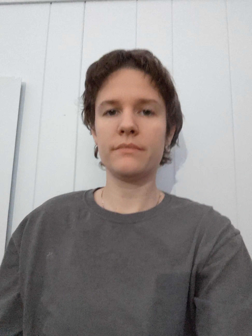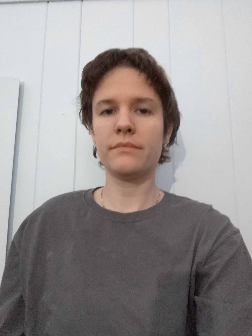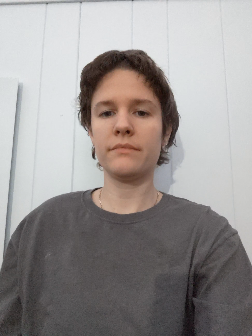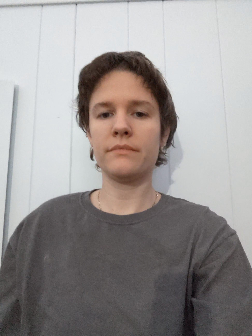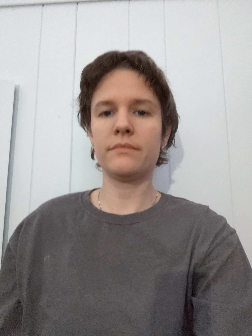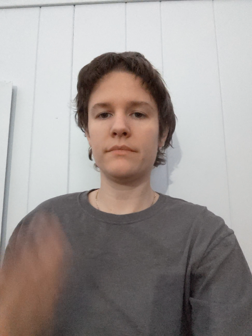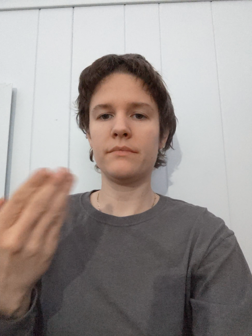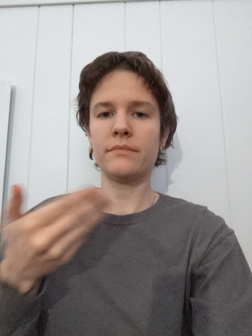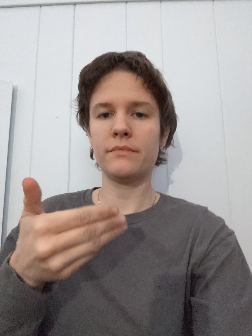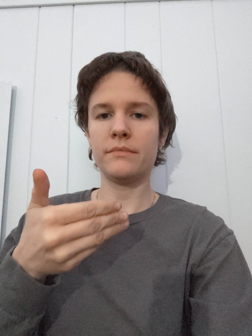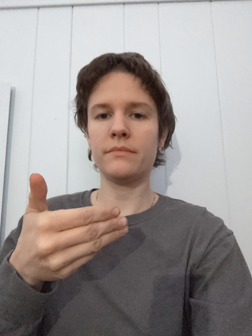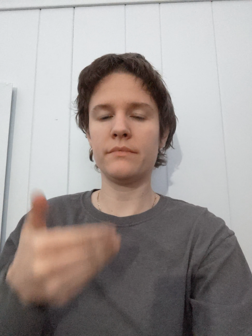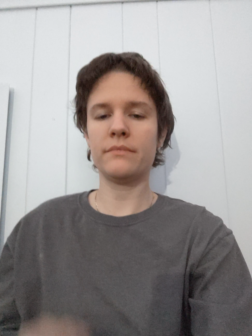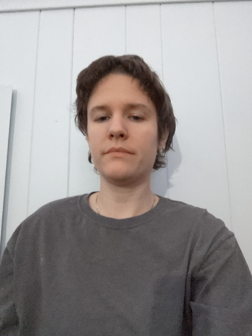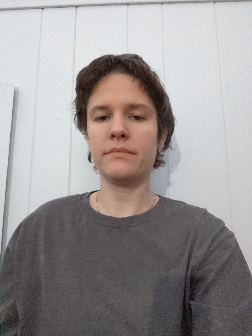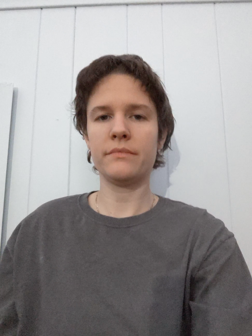close